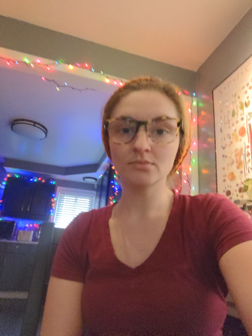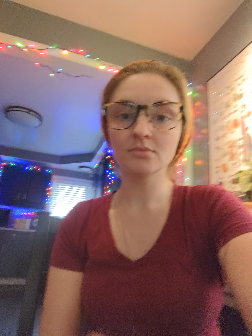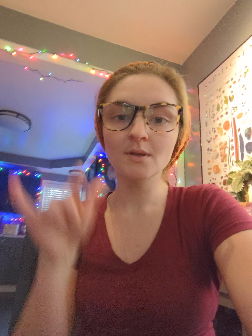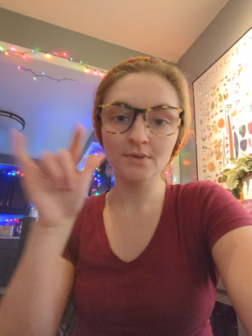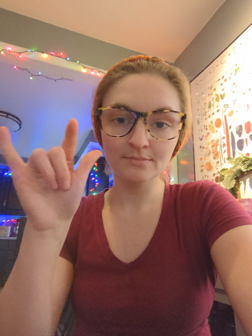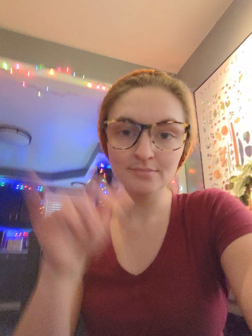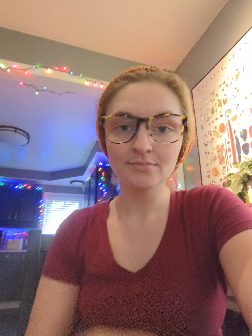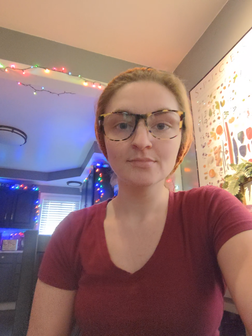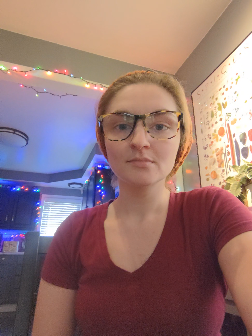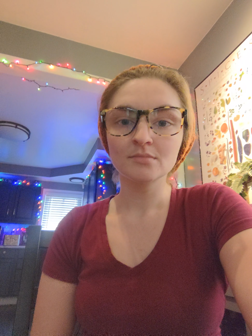airplane